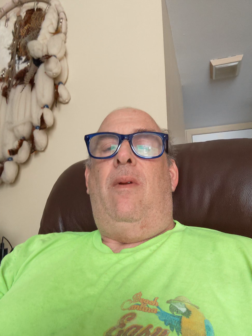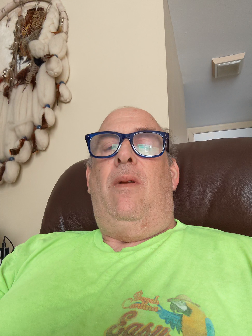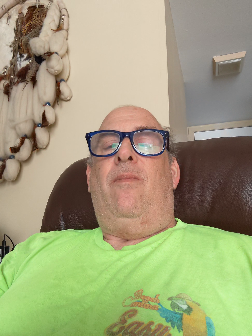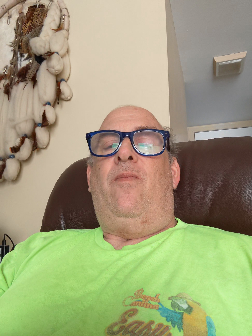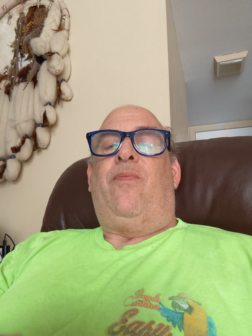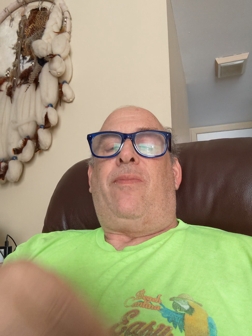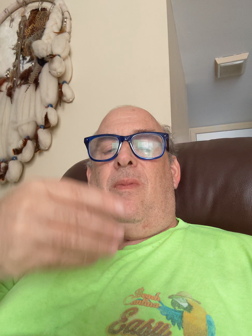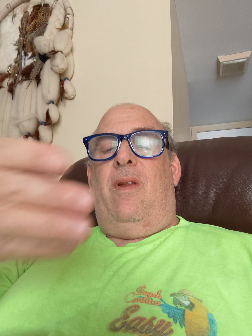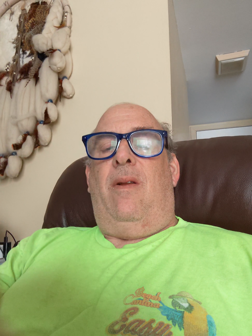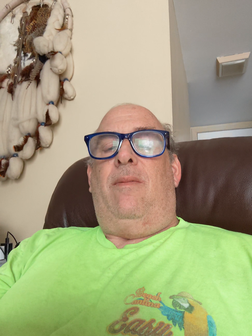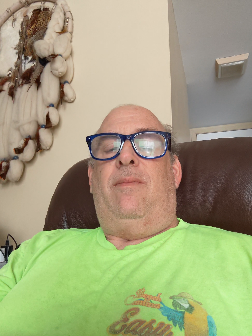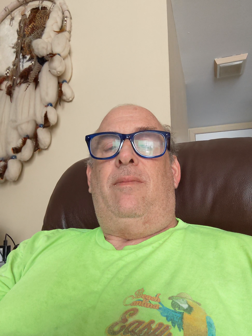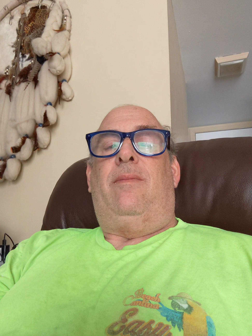give